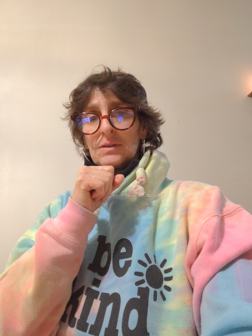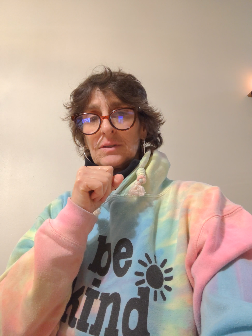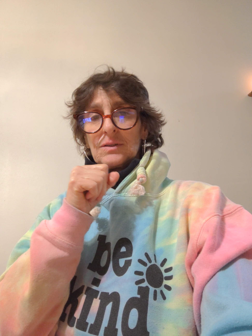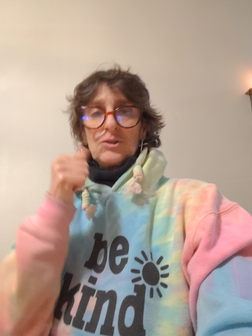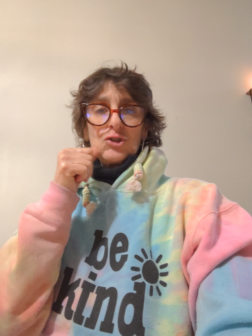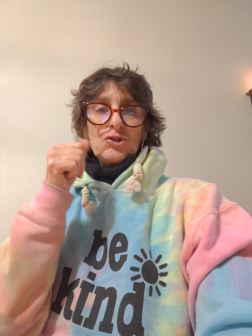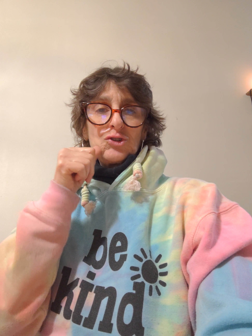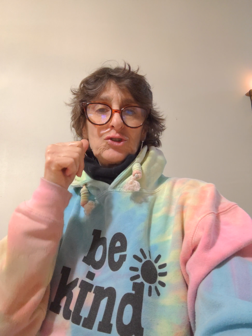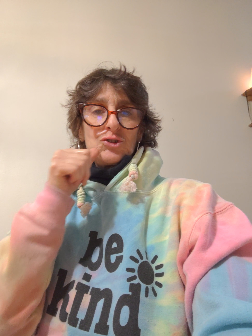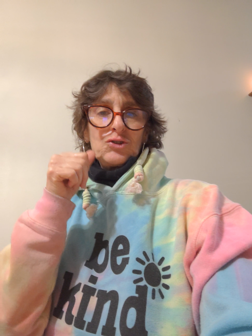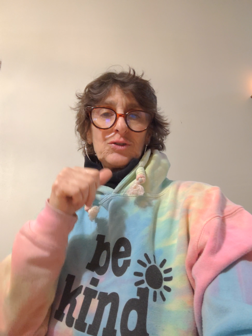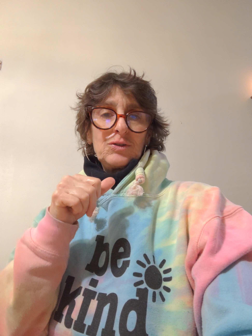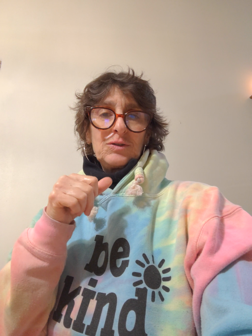girl